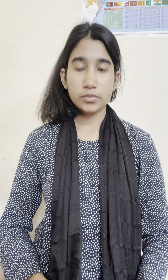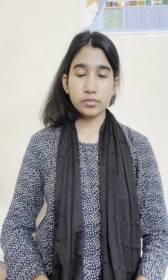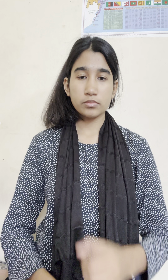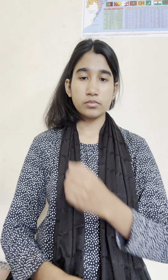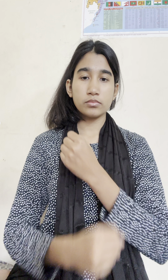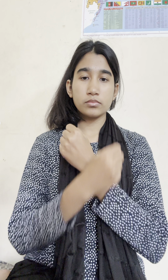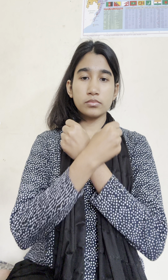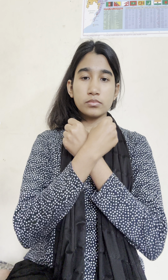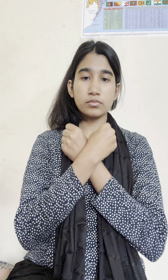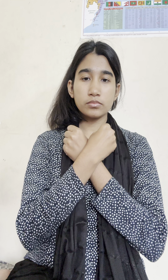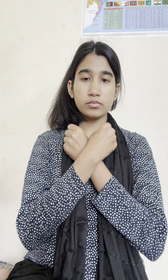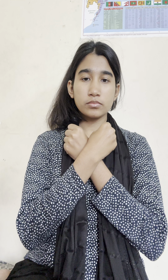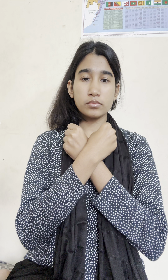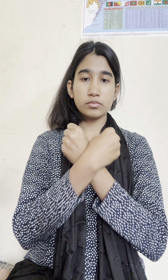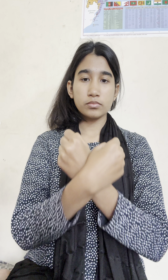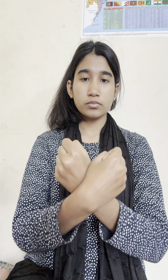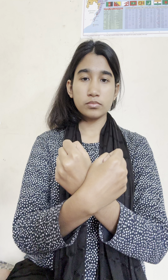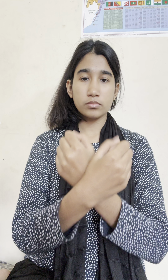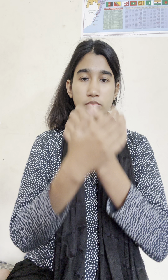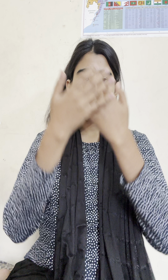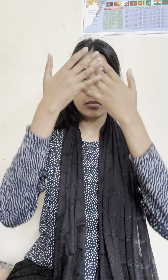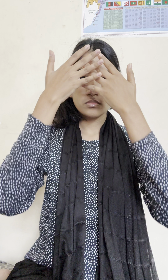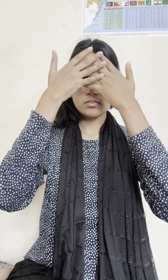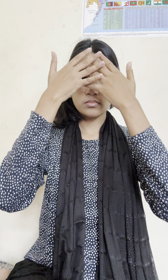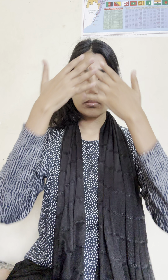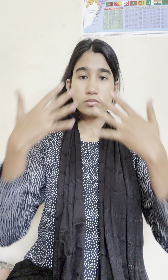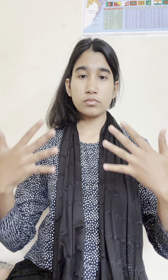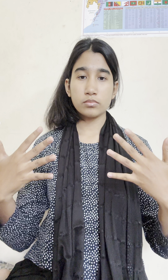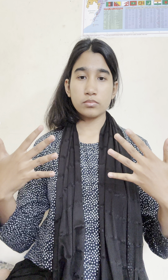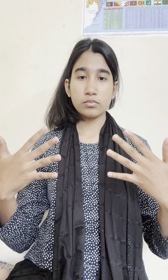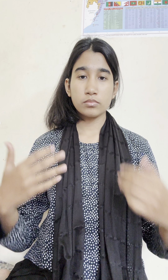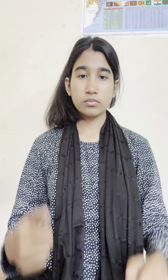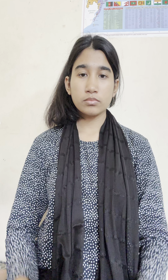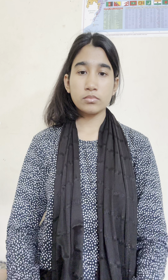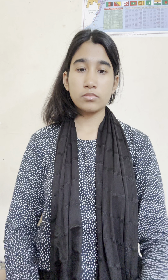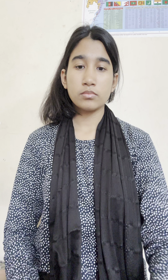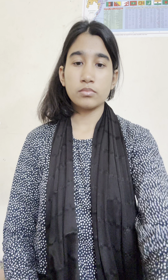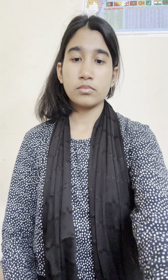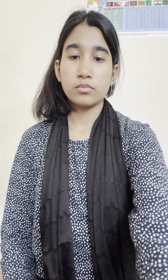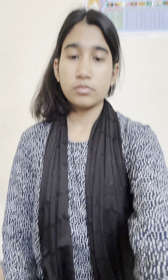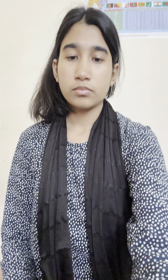জেল